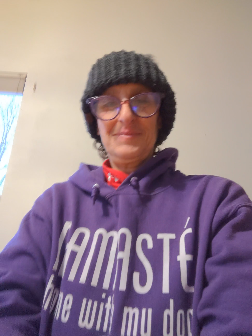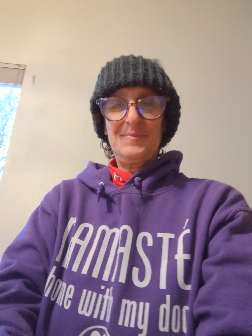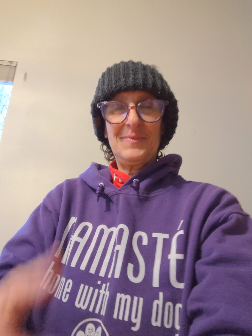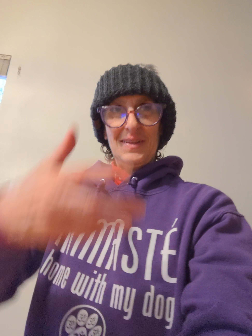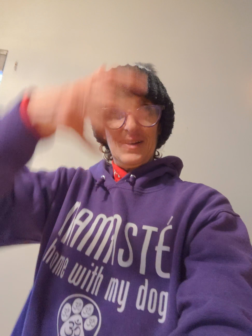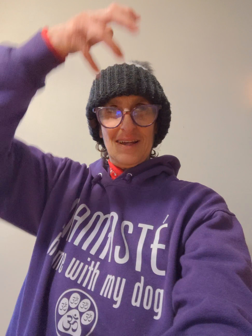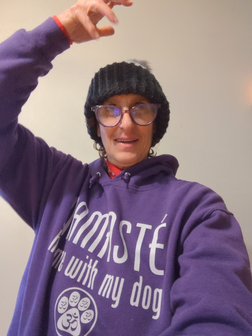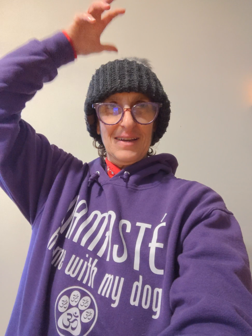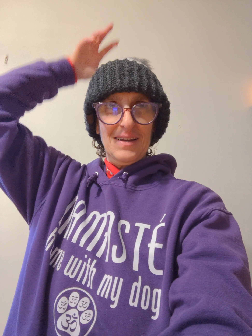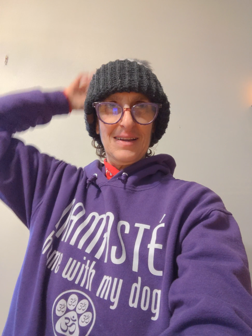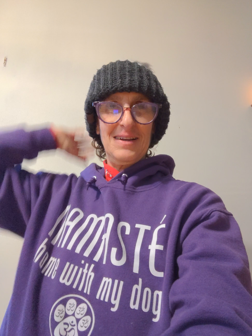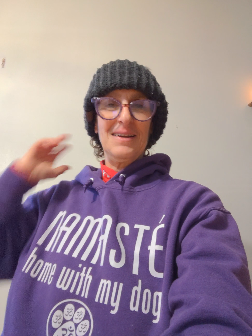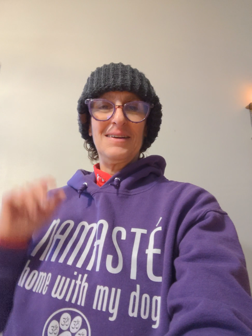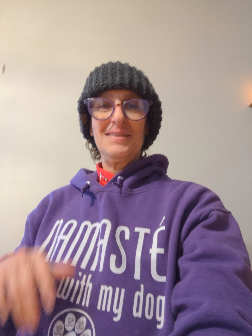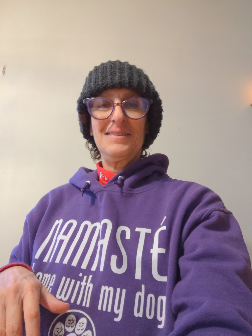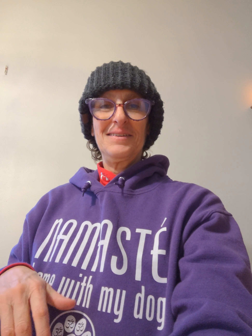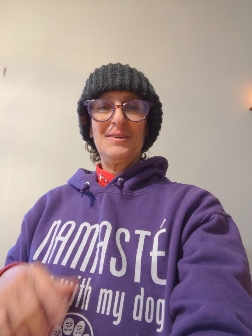lion